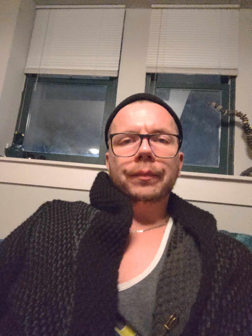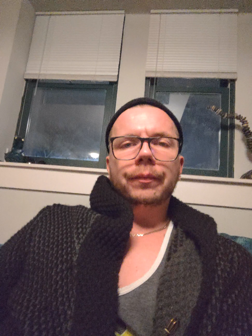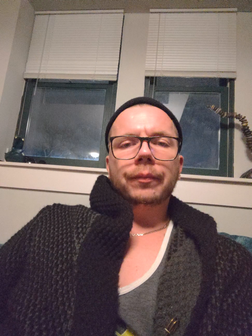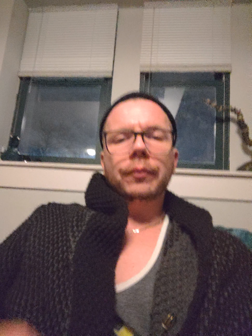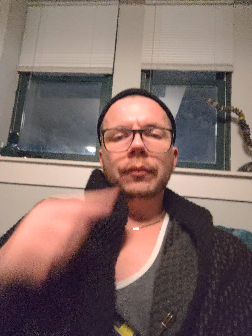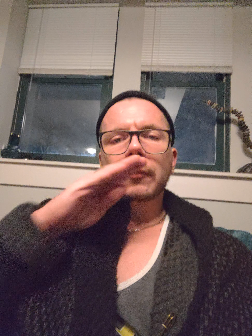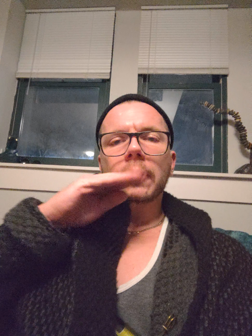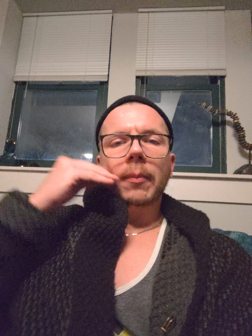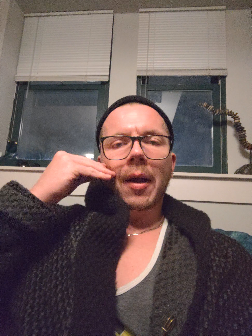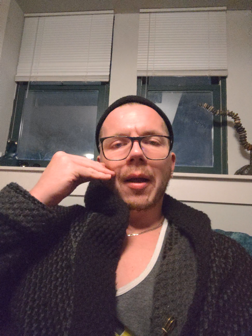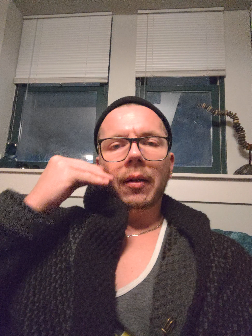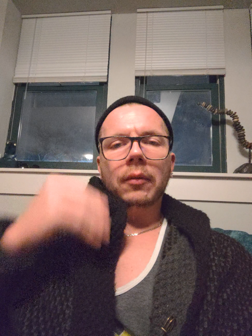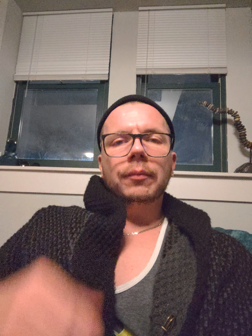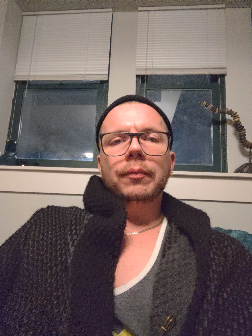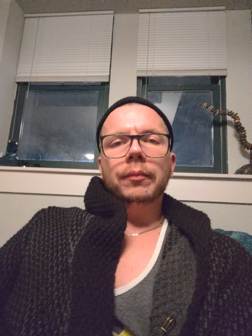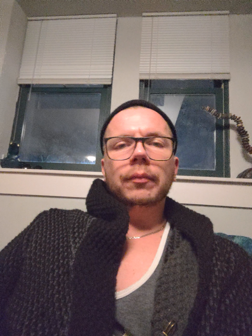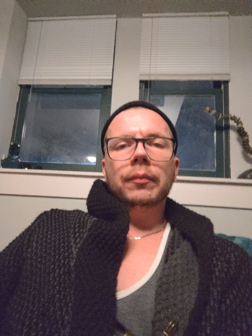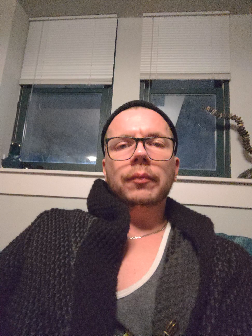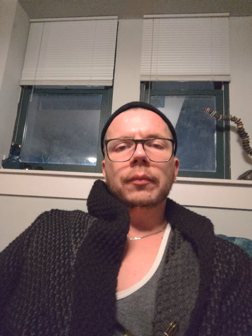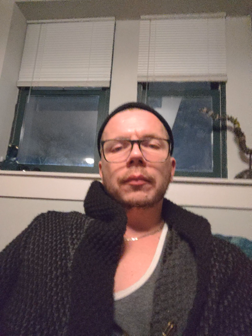smile